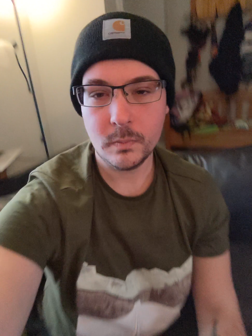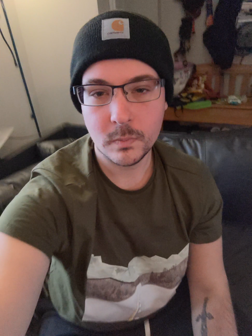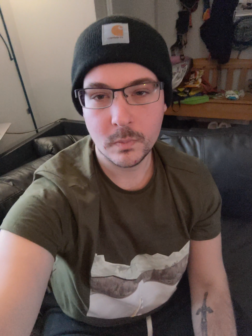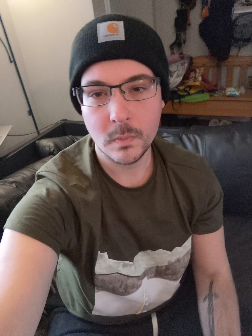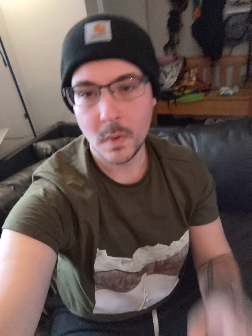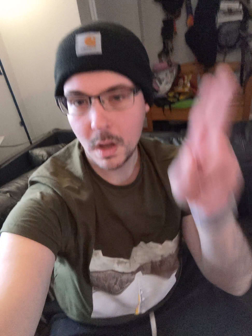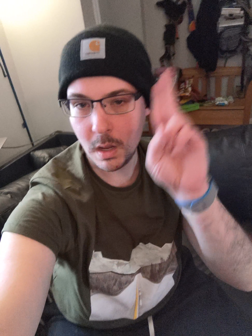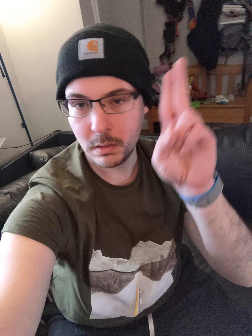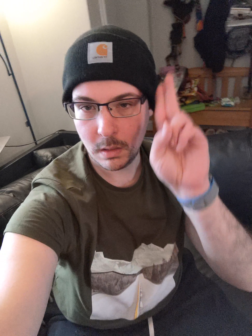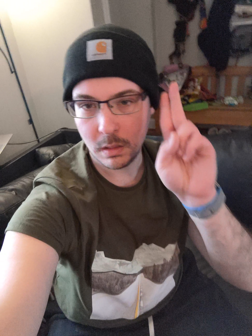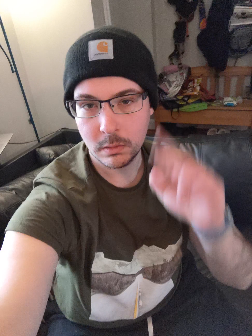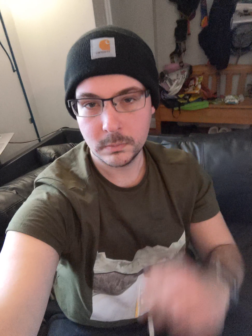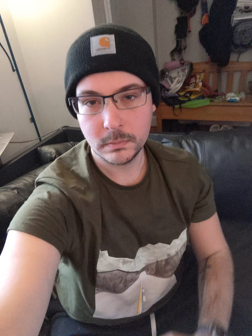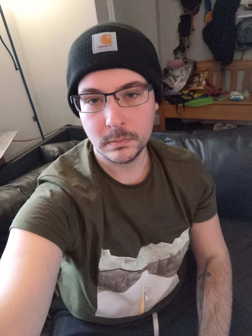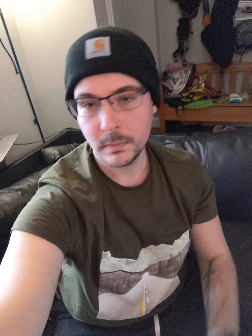uncle